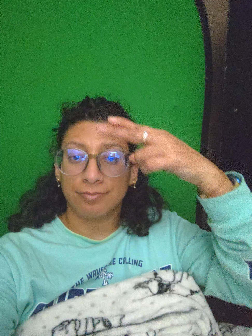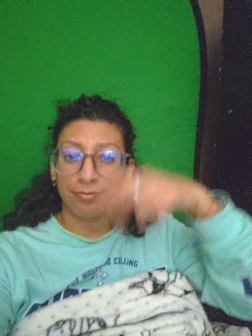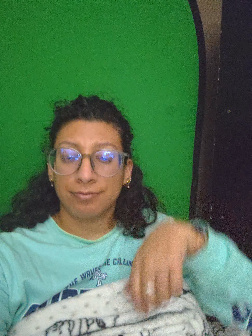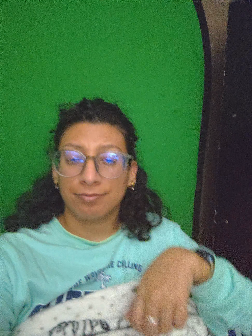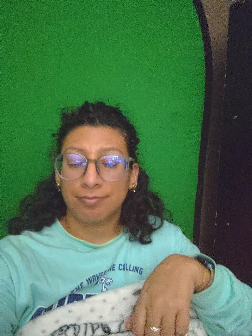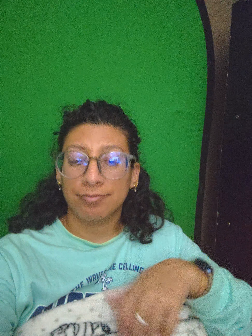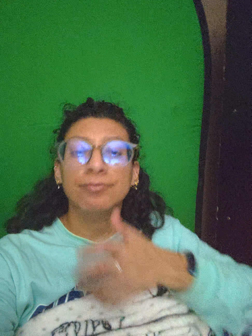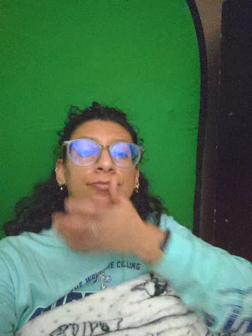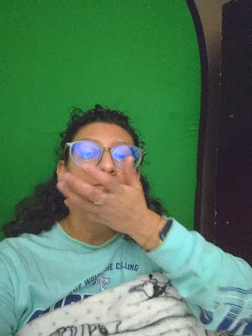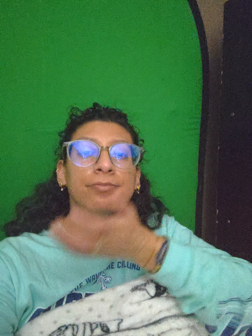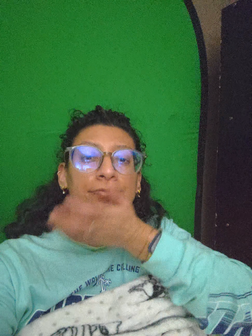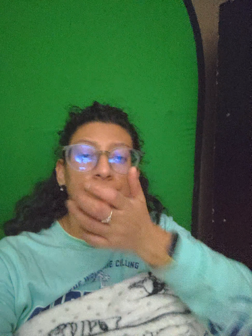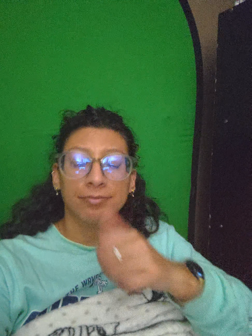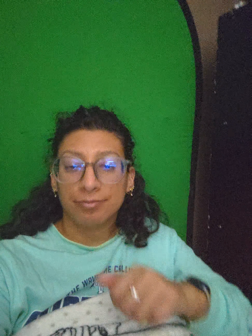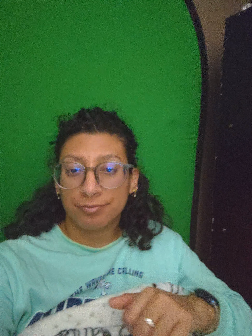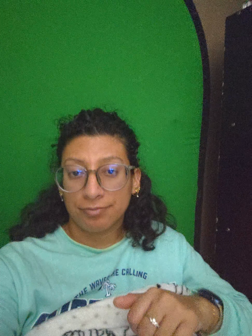grass